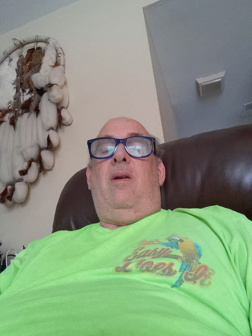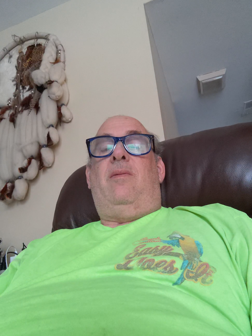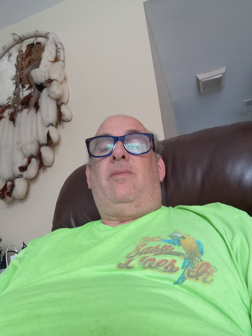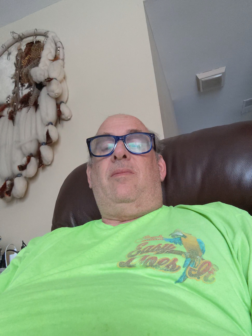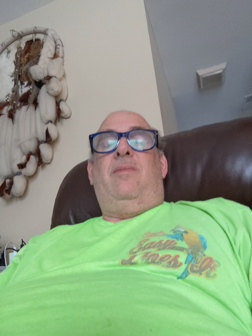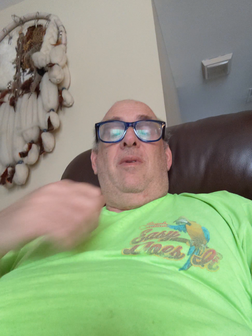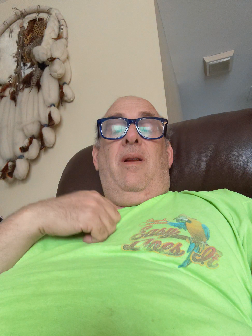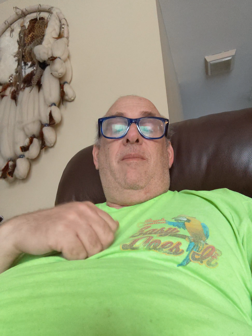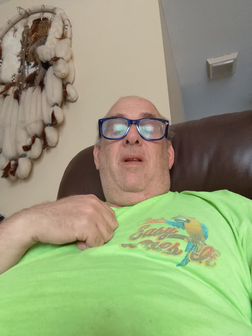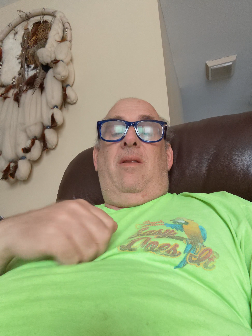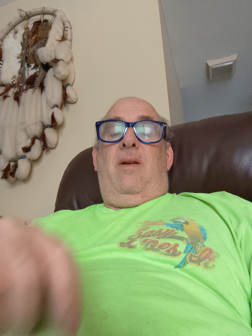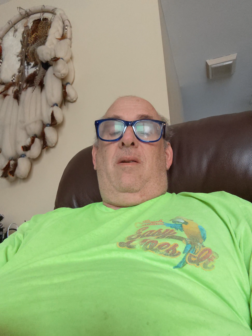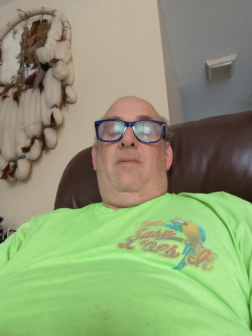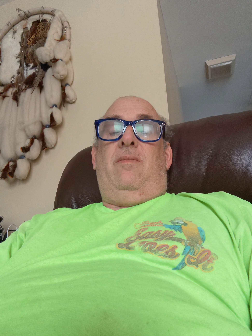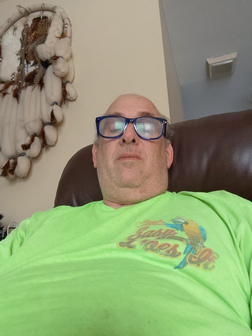bath